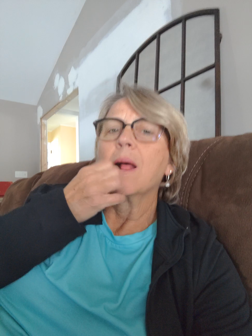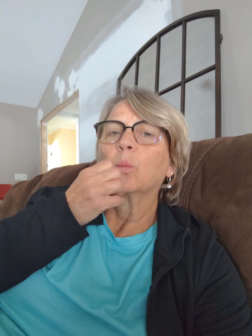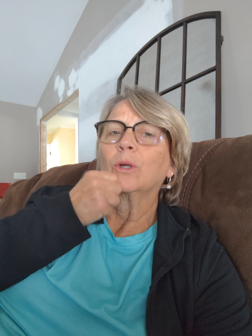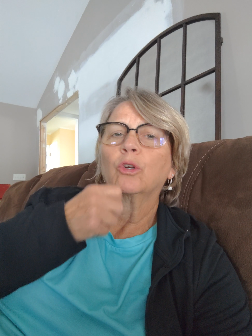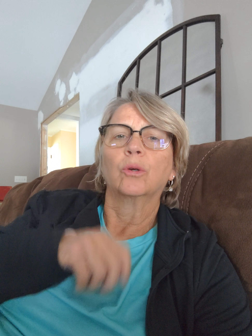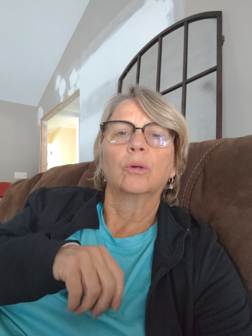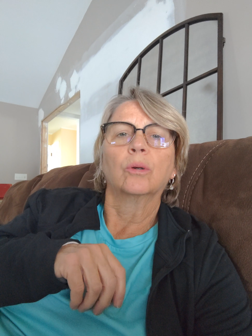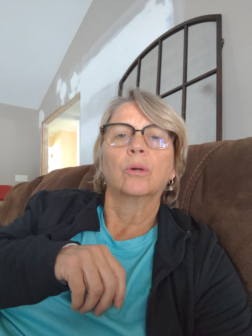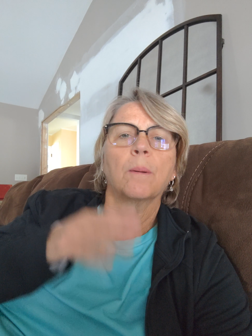underwear